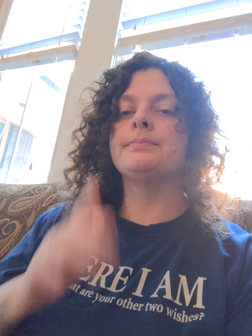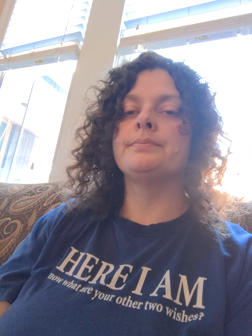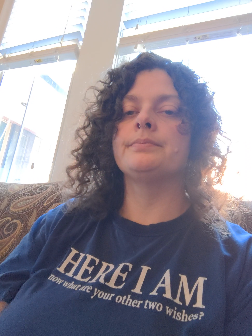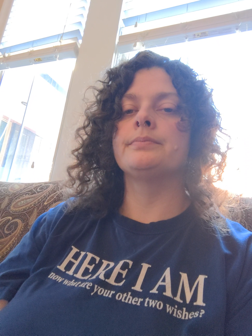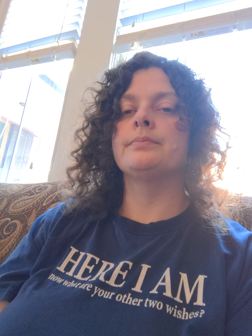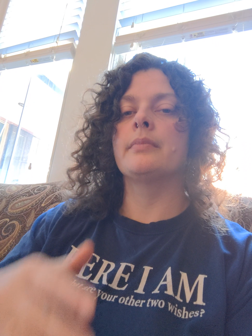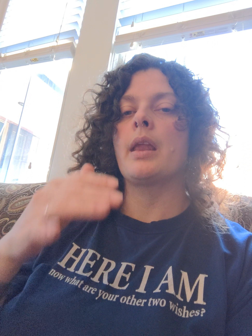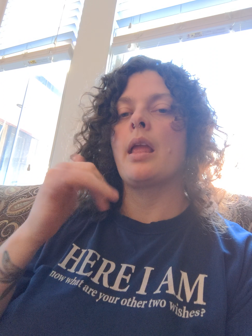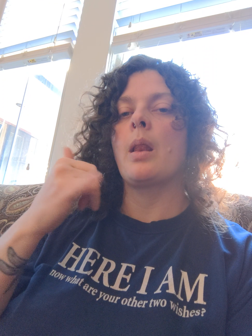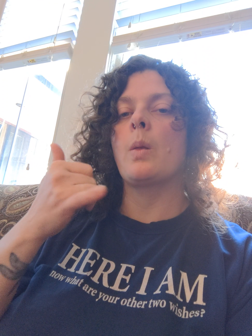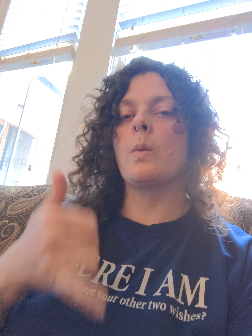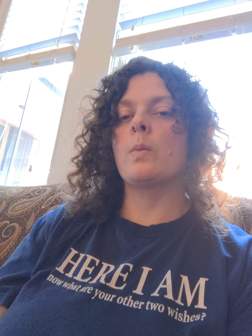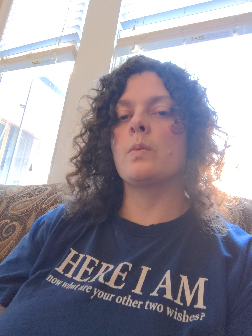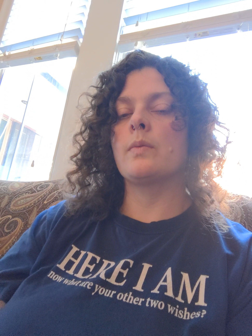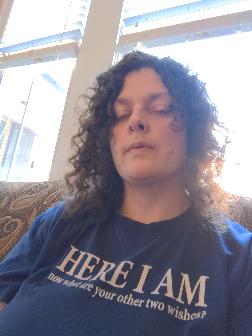yellow